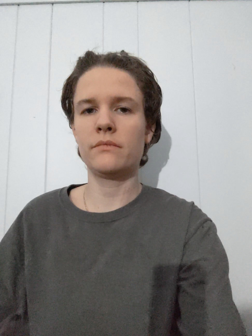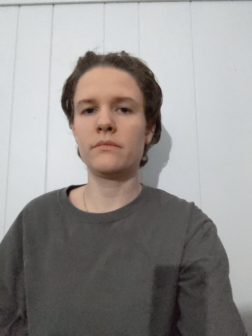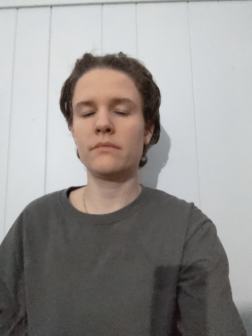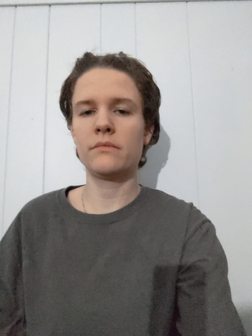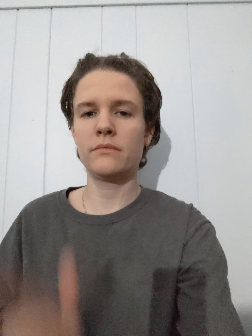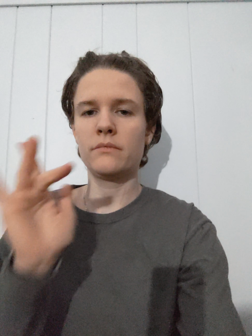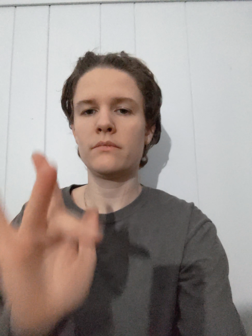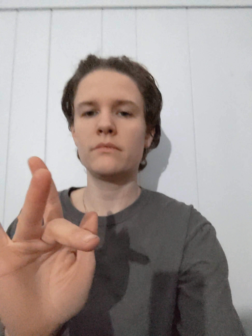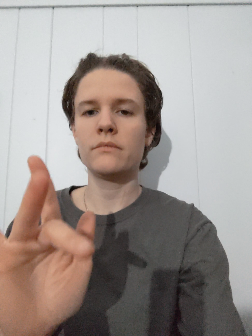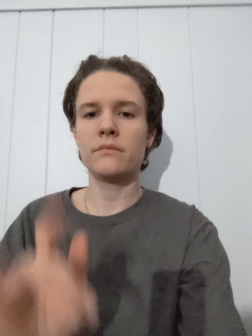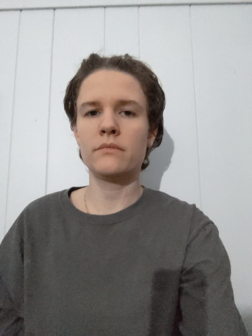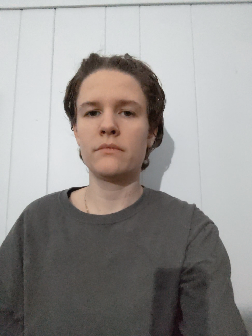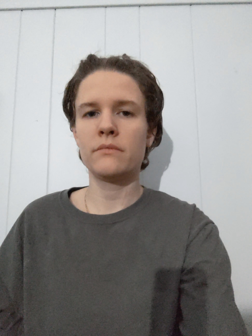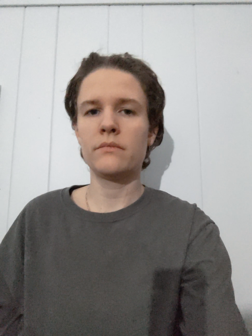touch